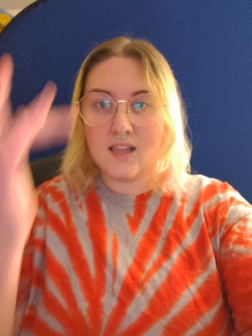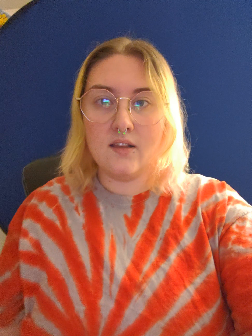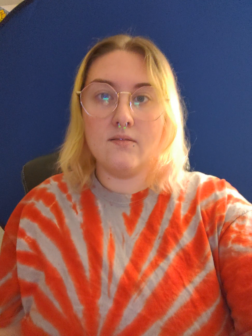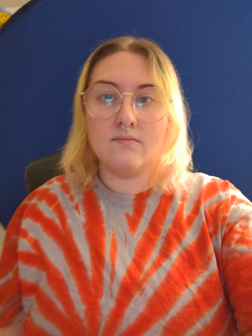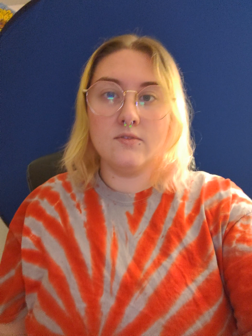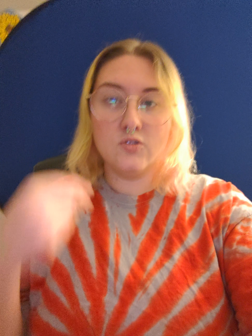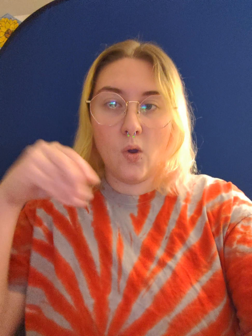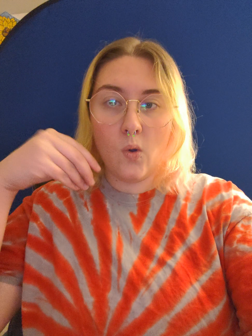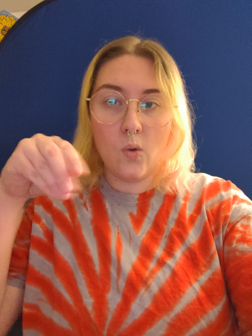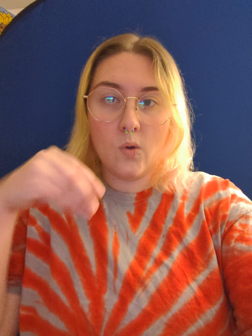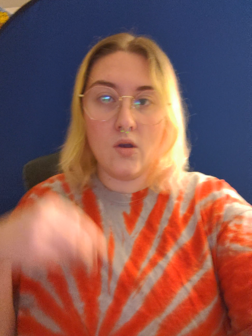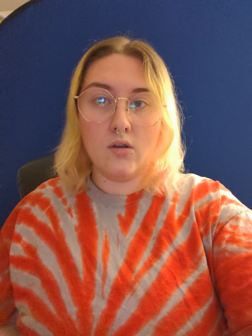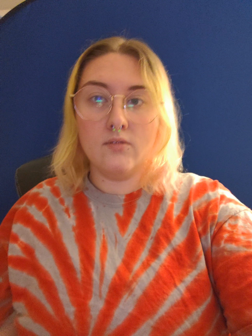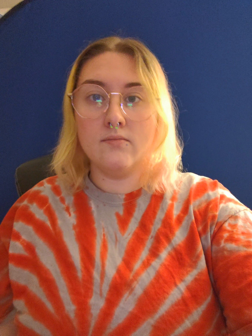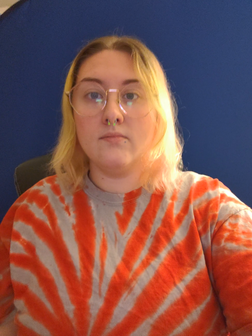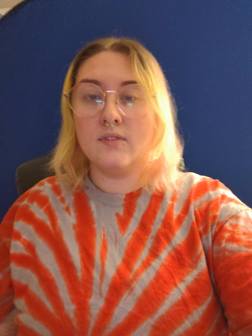store